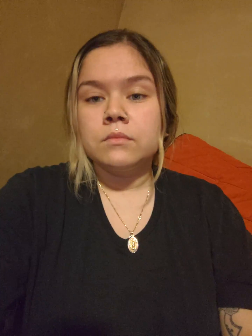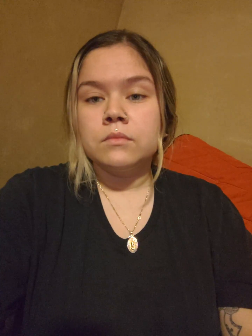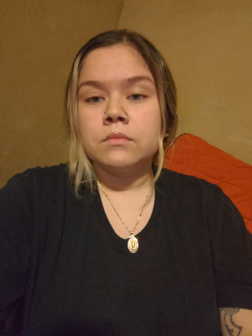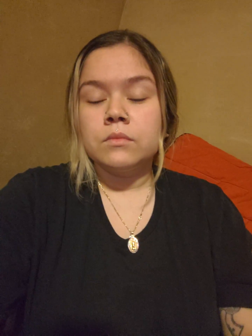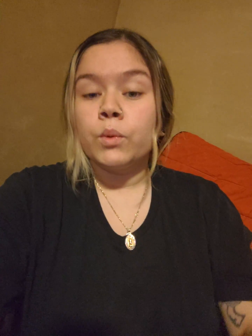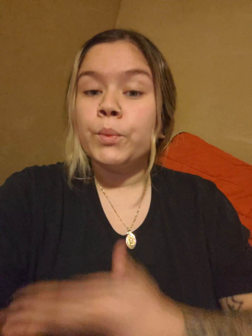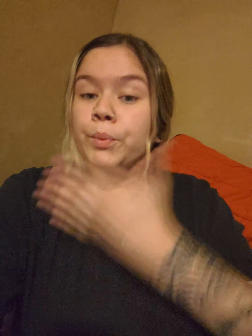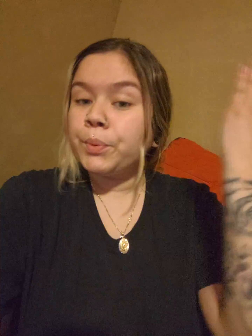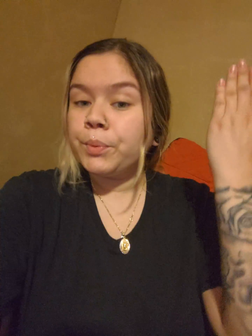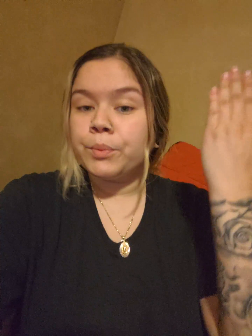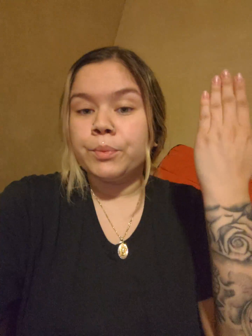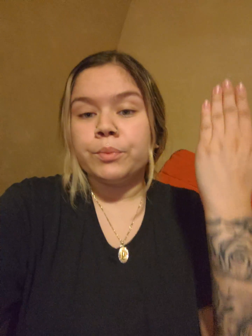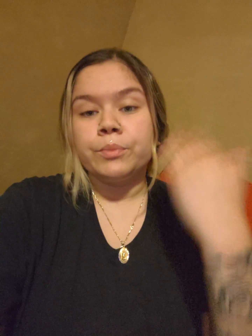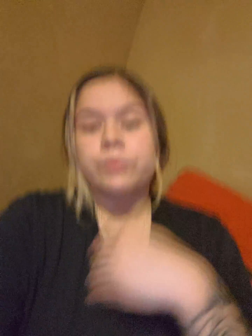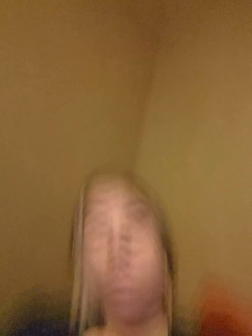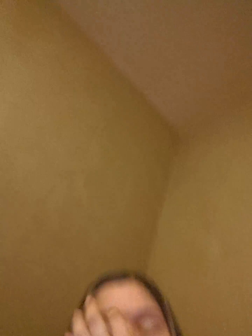all gone